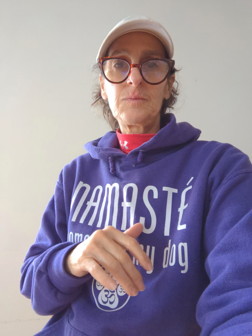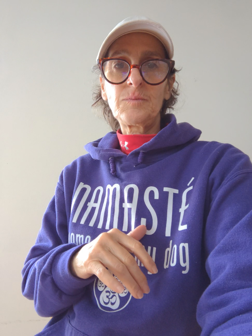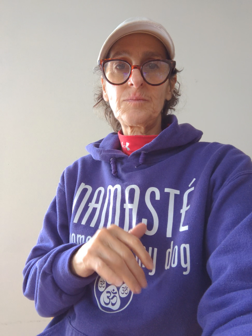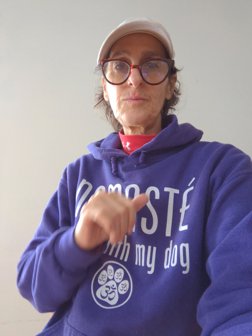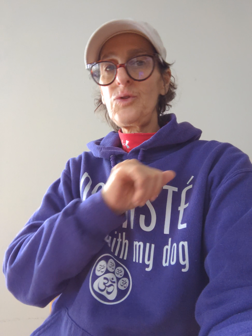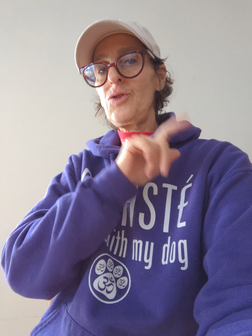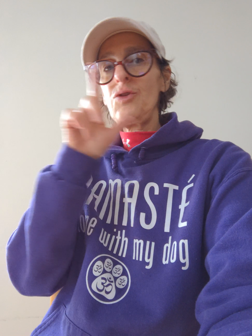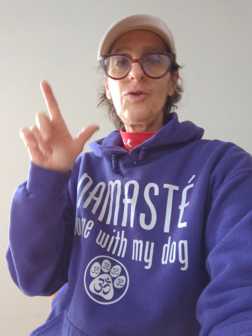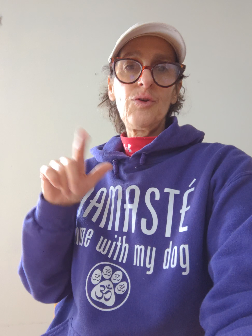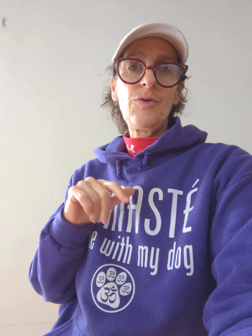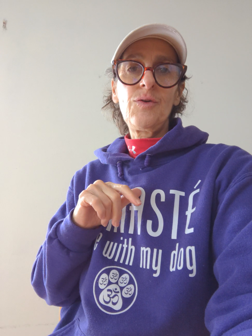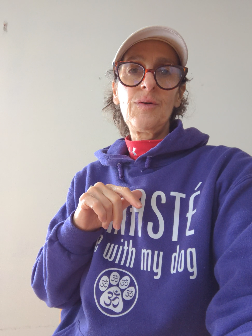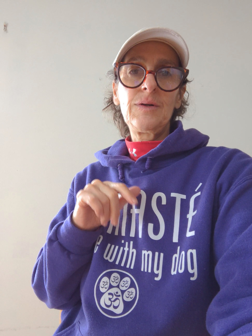all